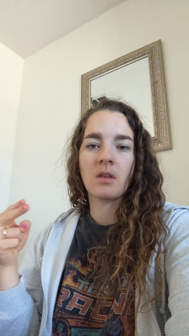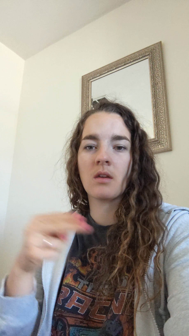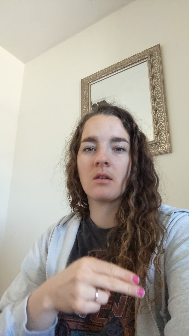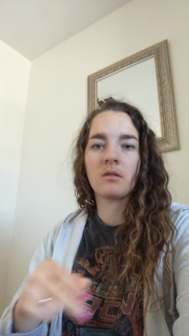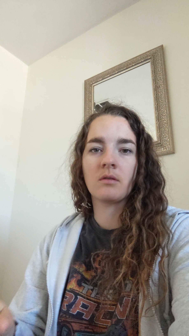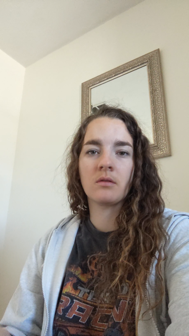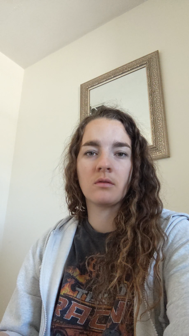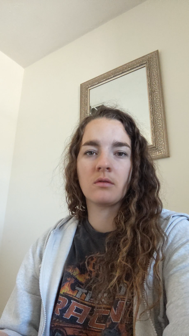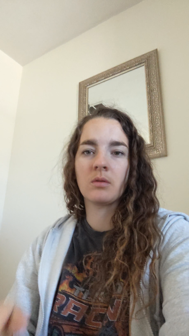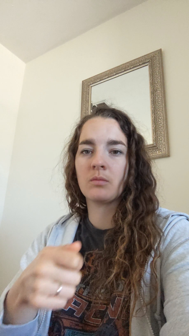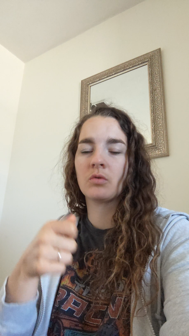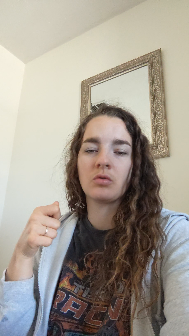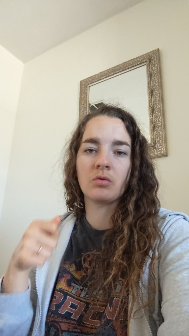pull